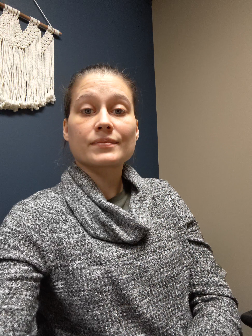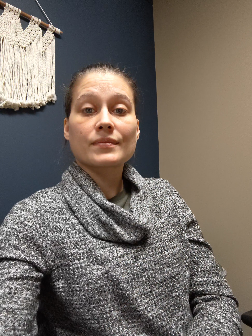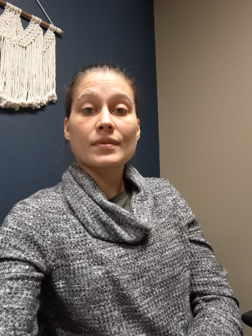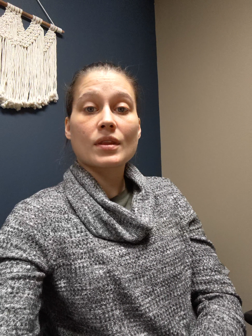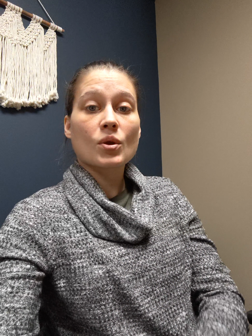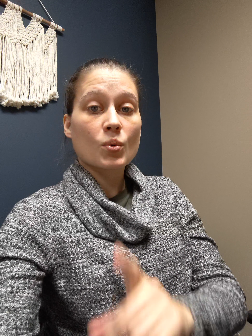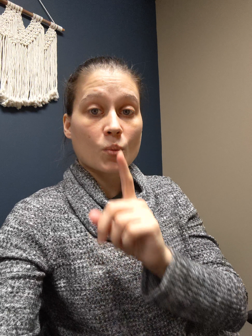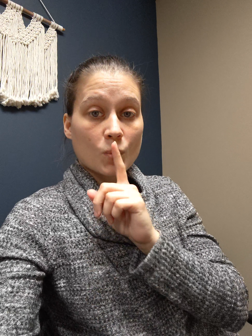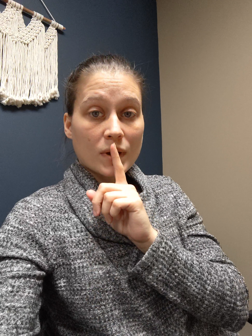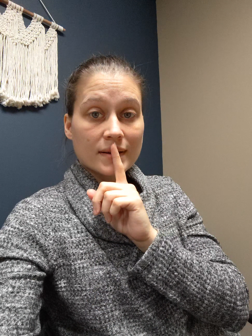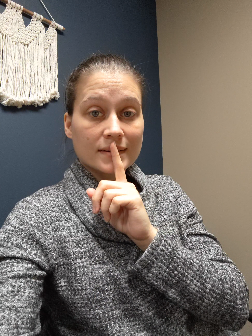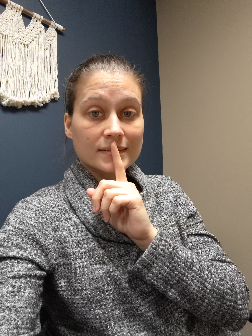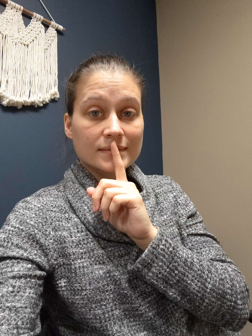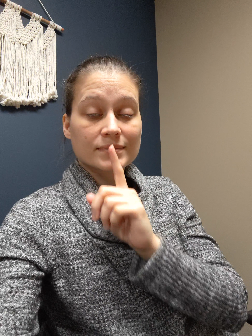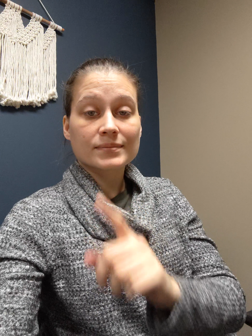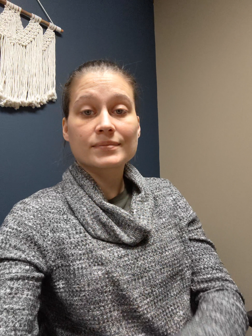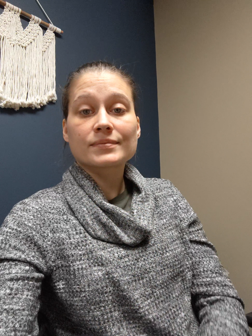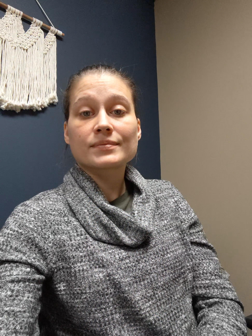quiet